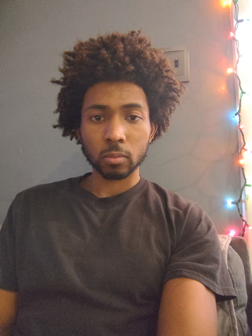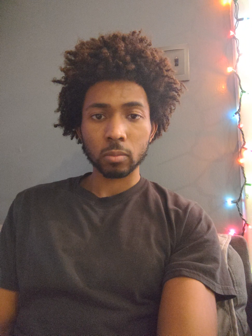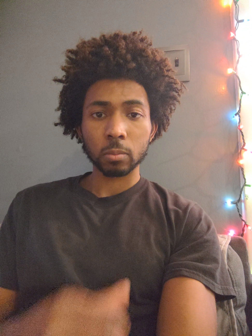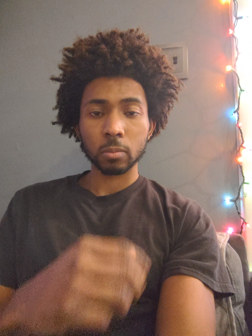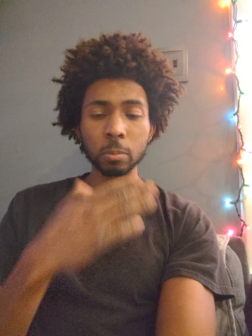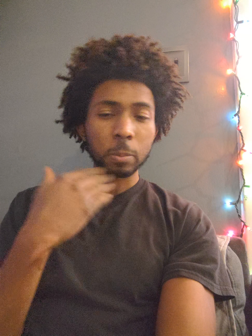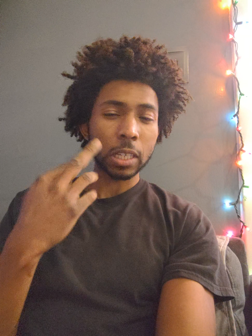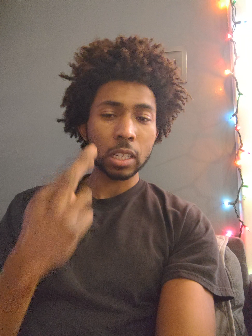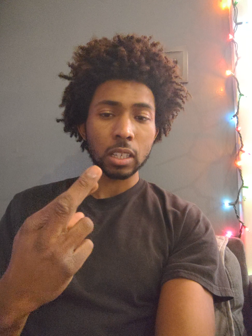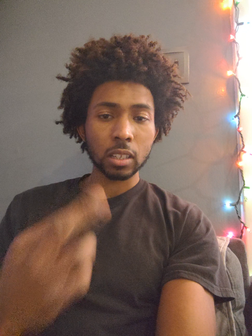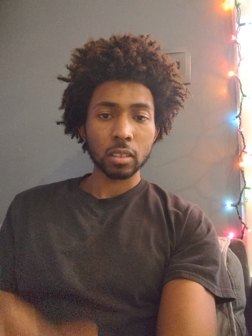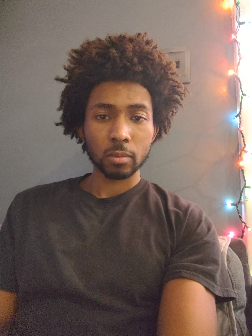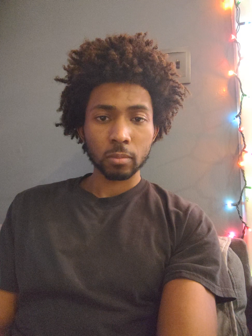beside